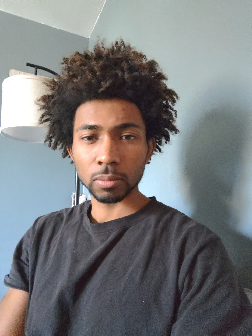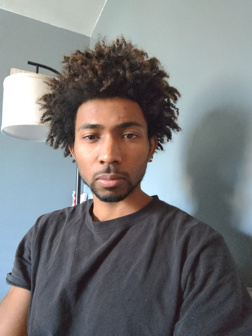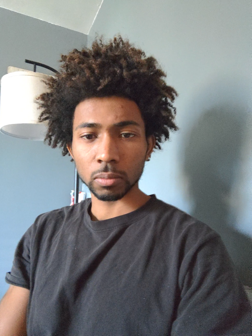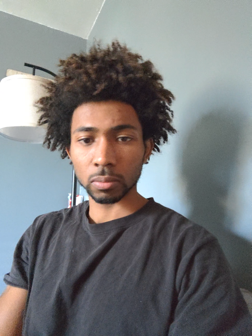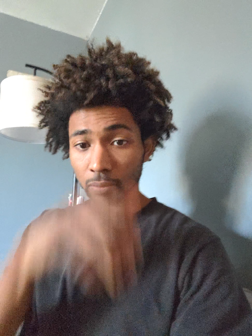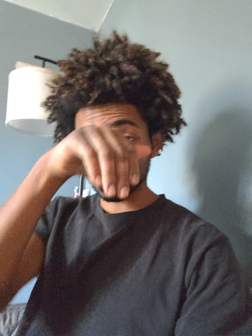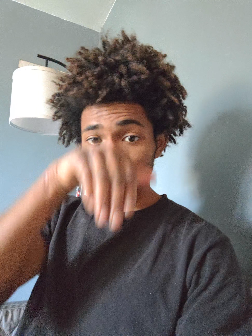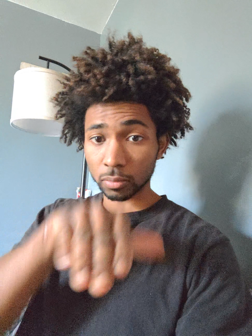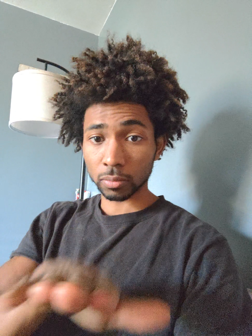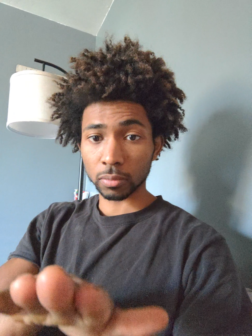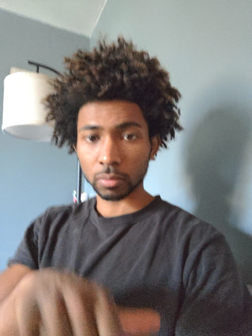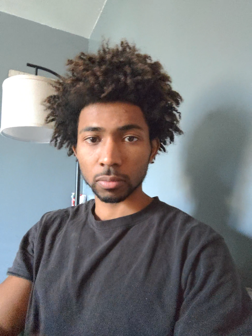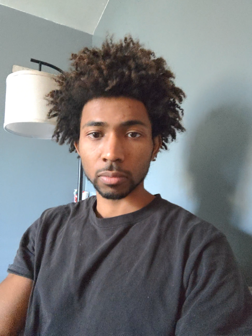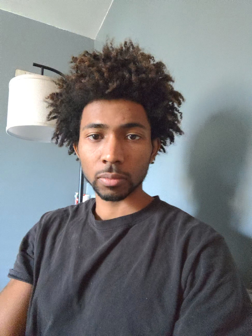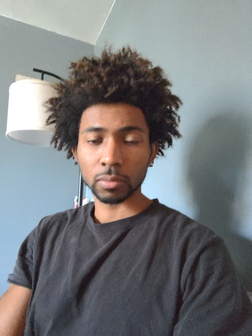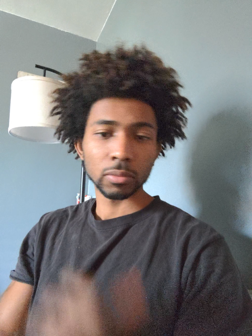elephant